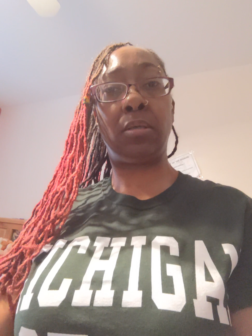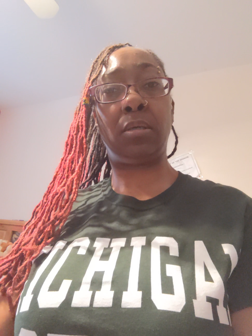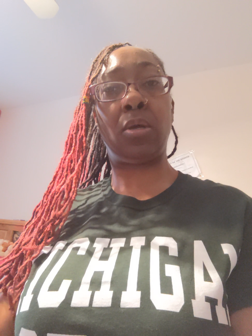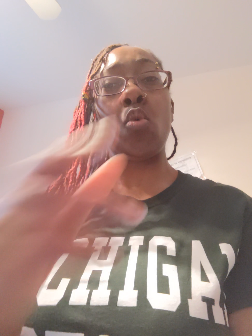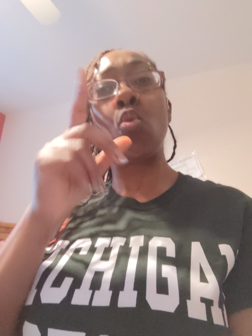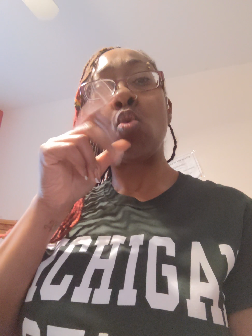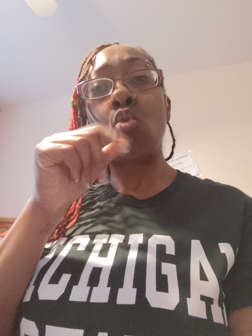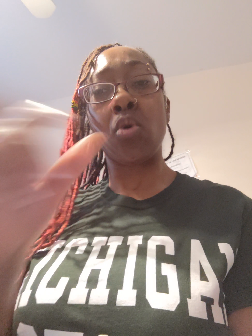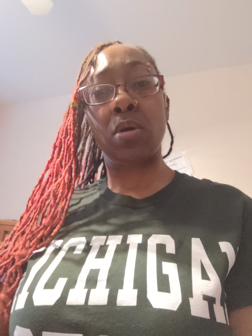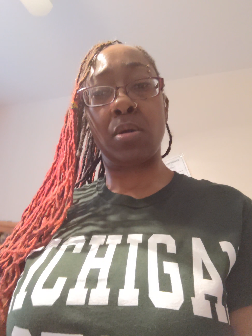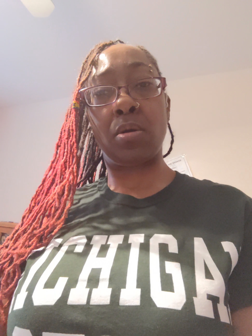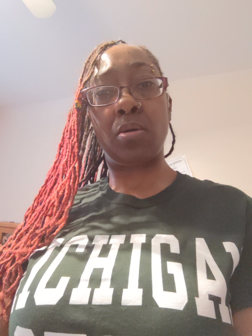who